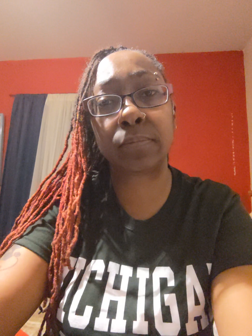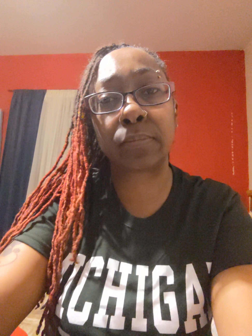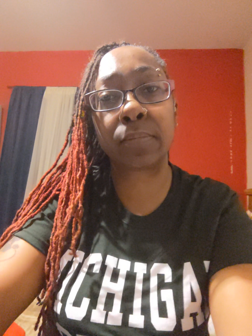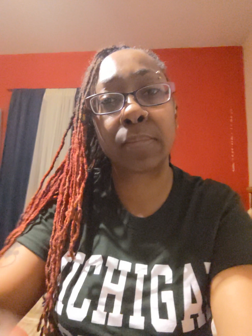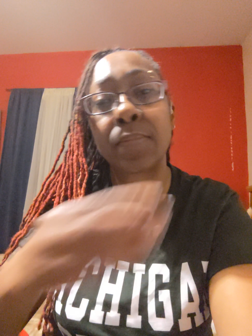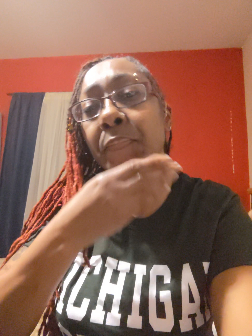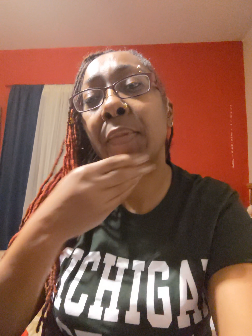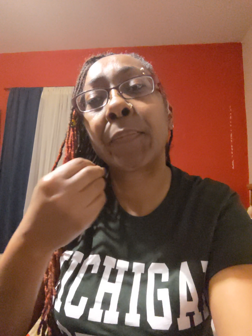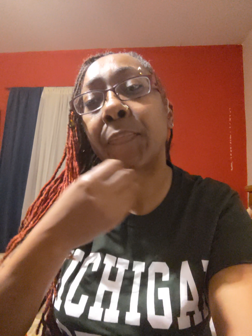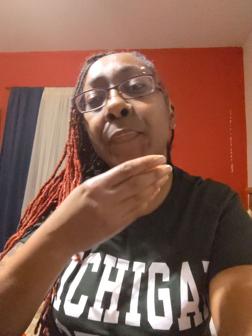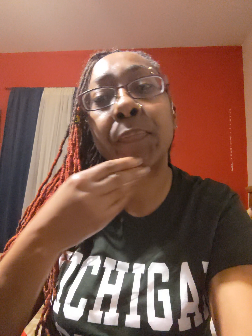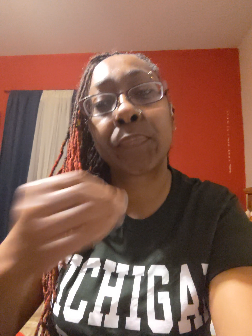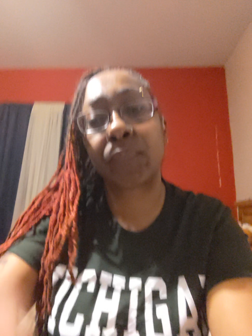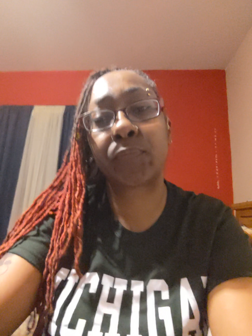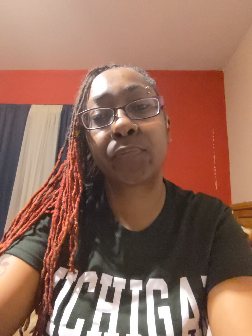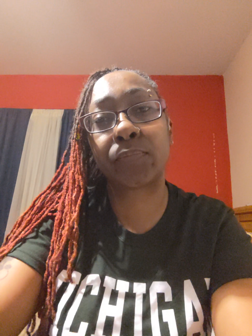napkin